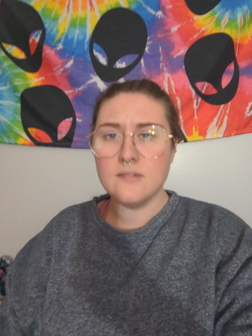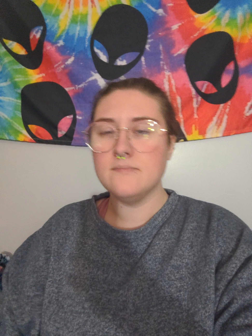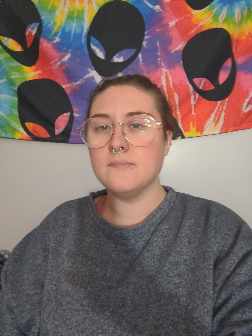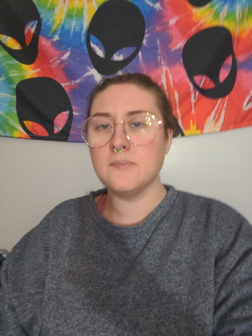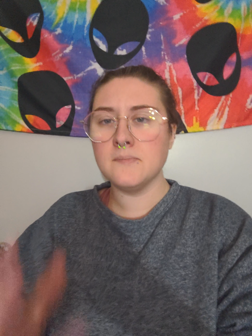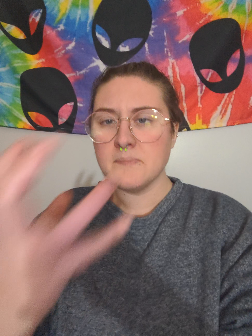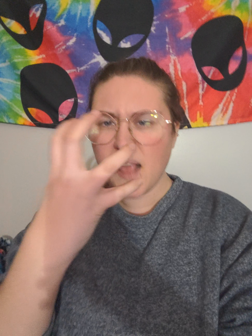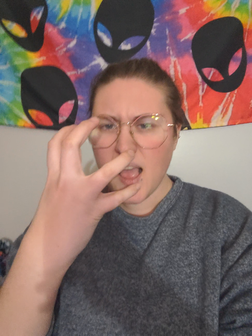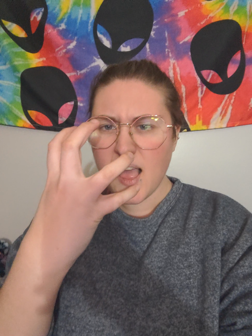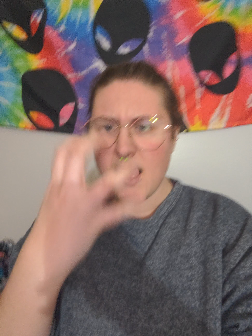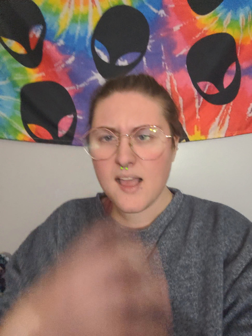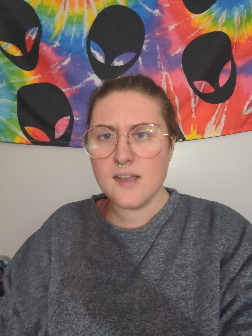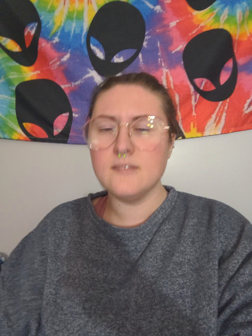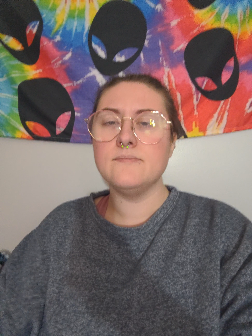mad